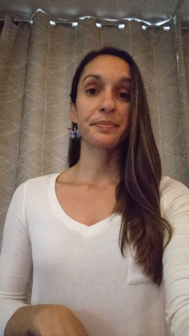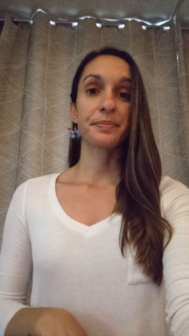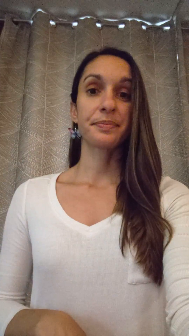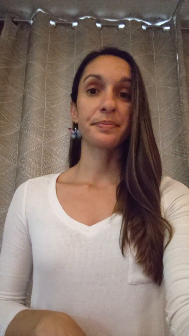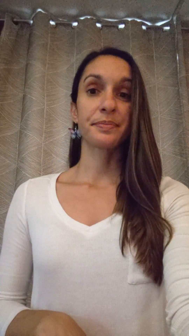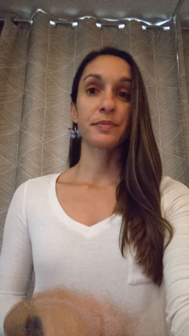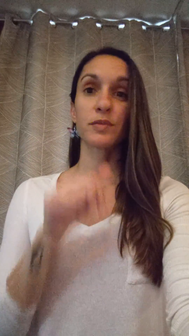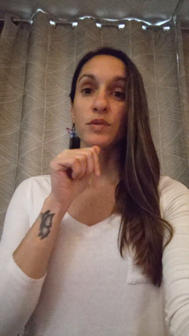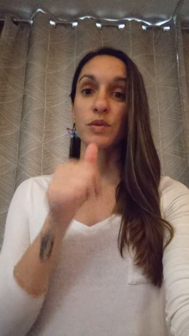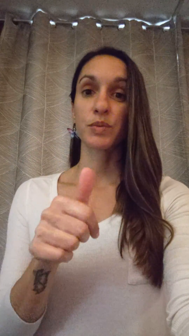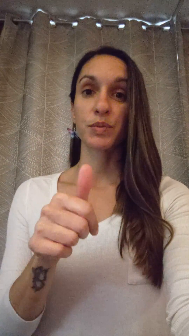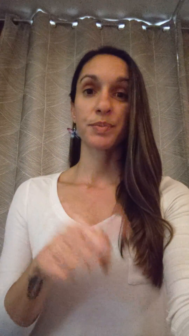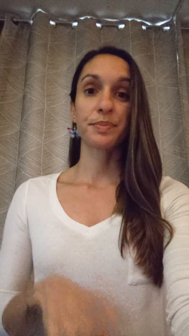don't